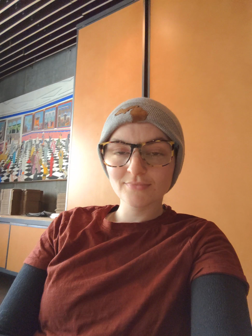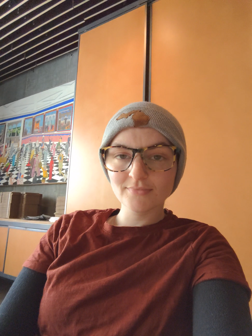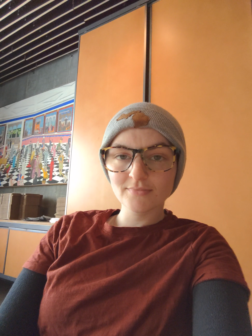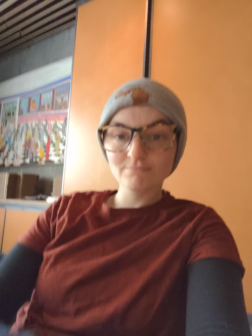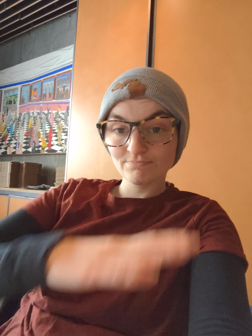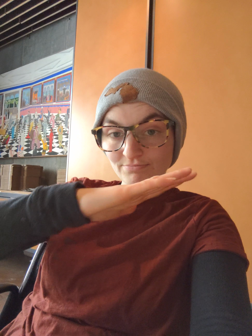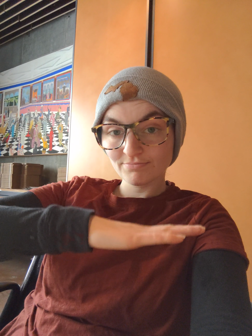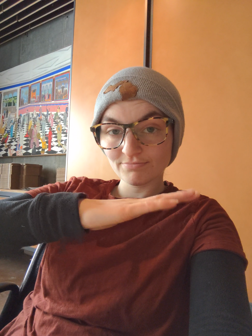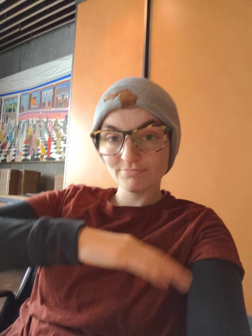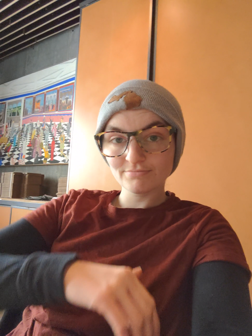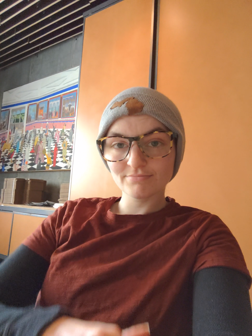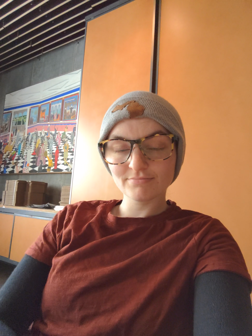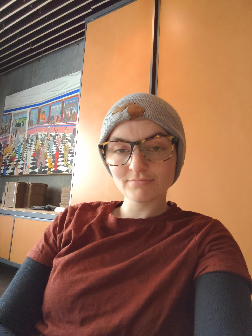table